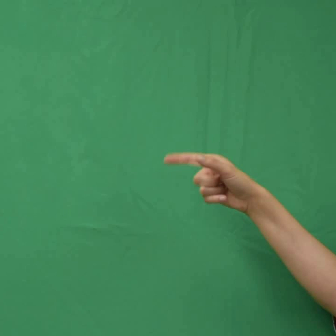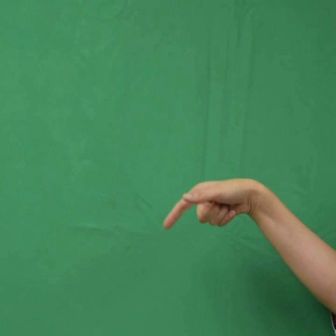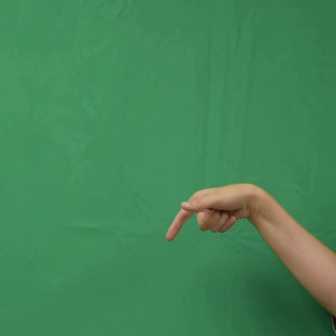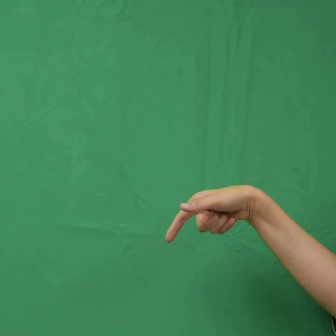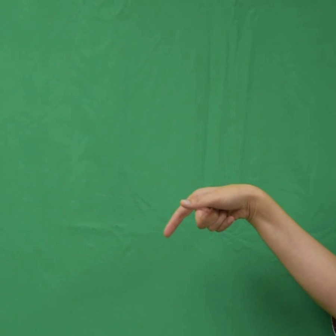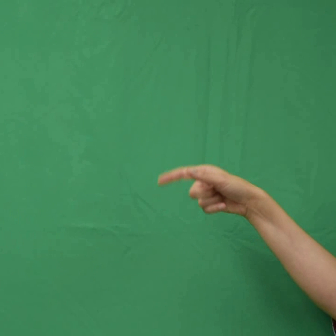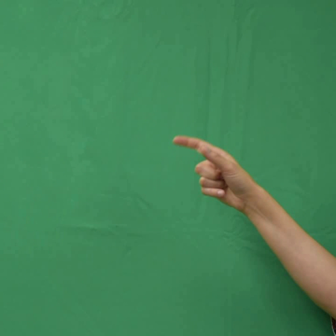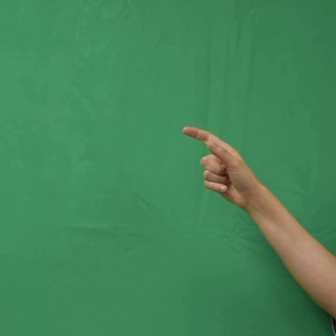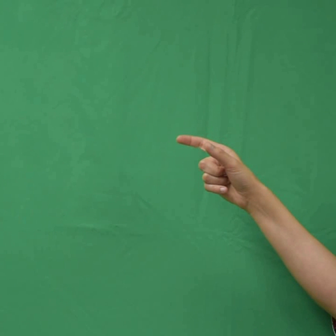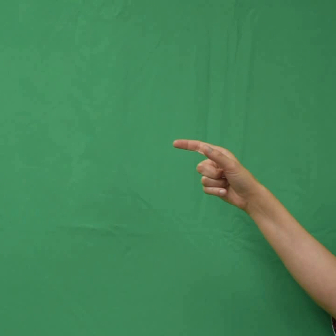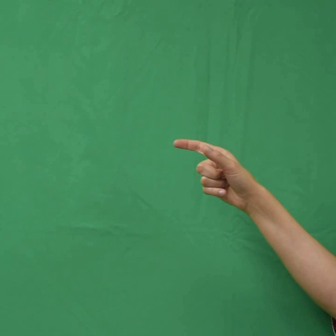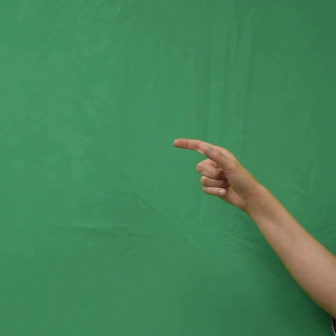Q